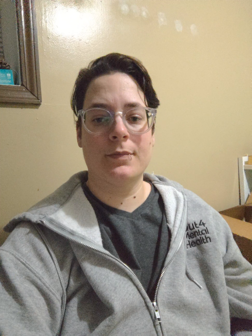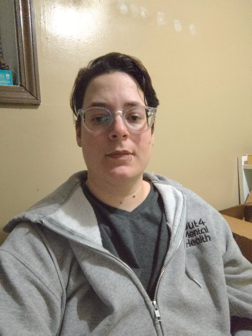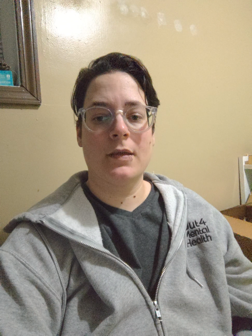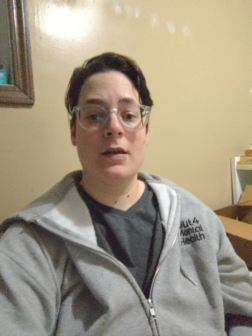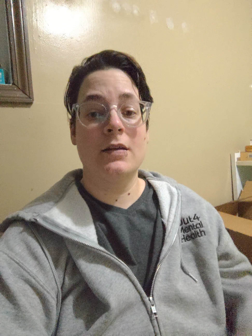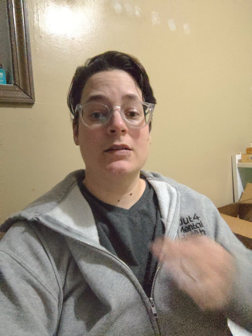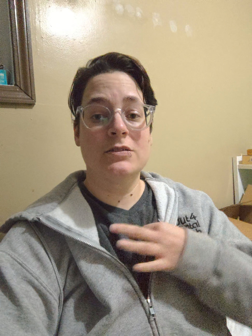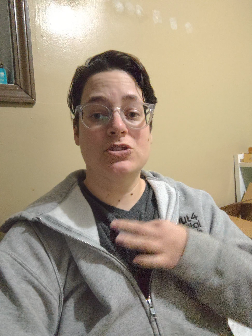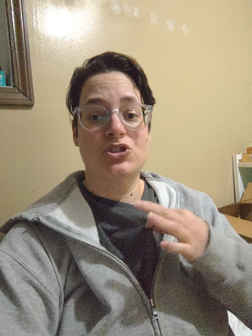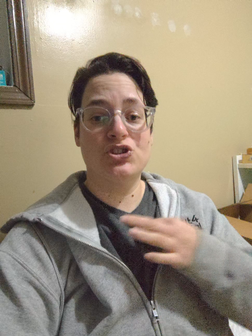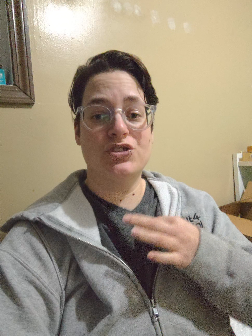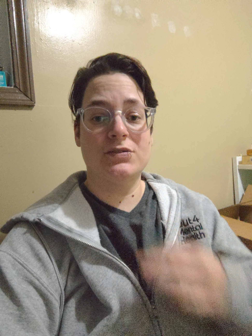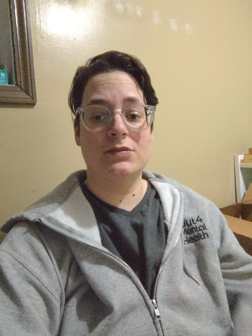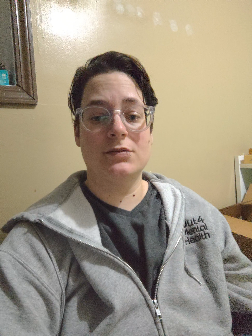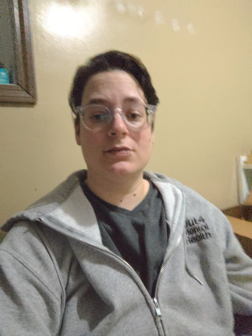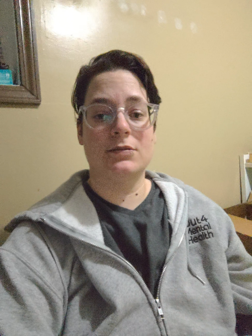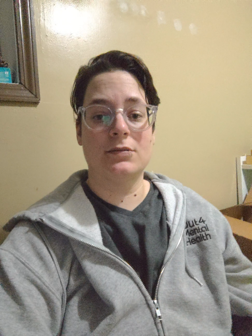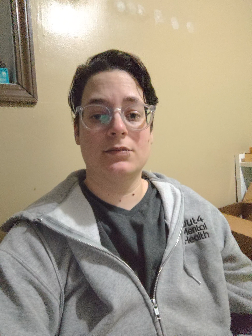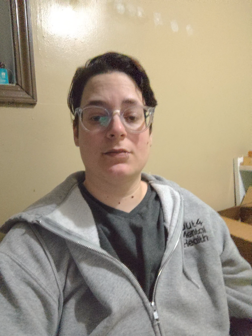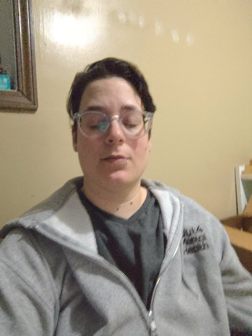shirt